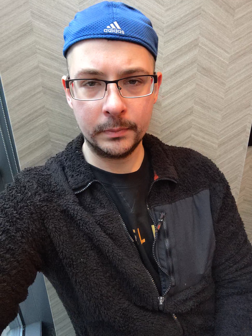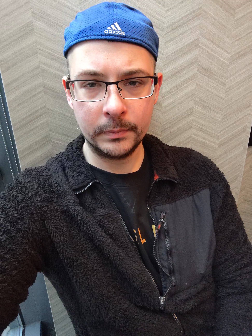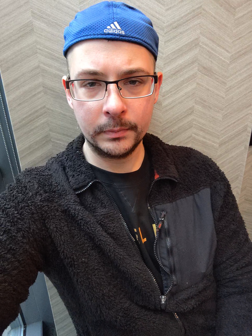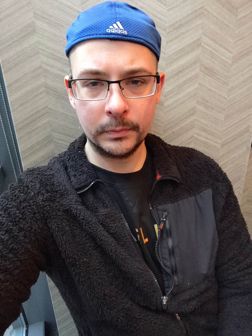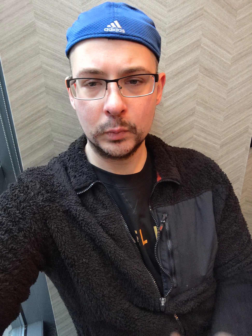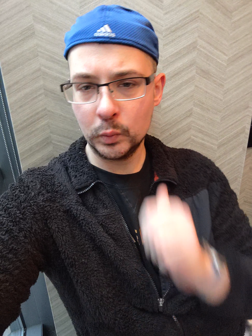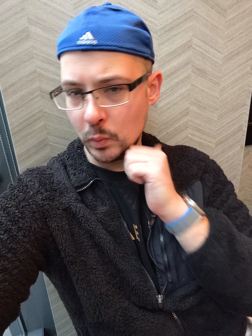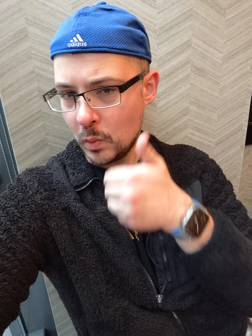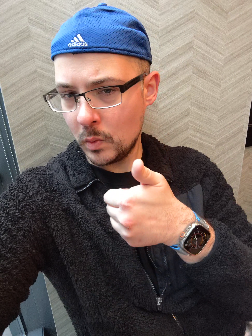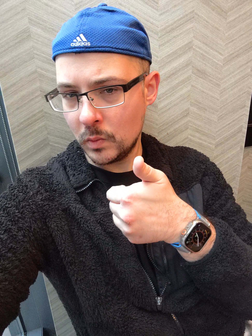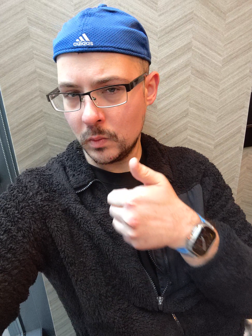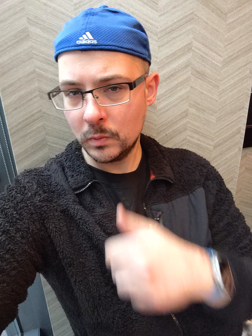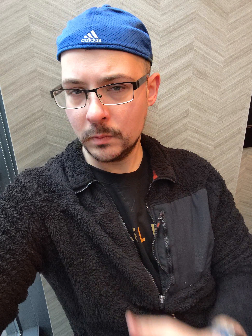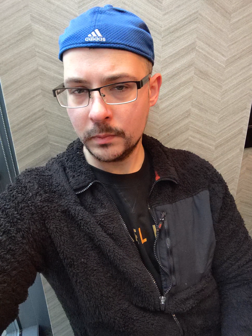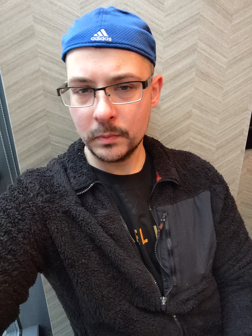tomorrow